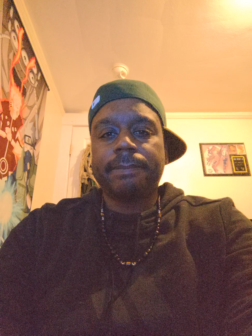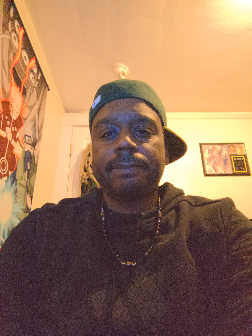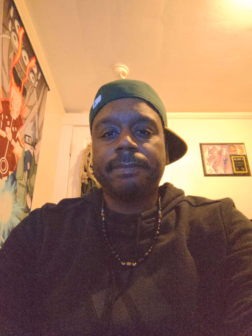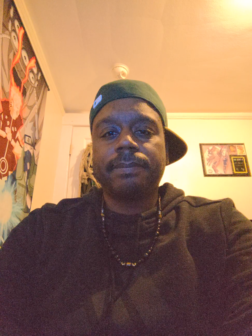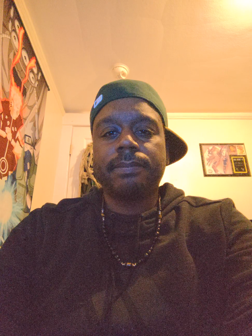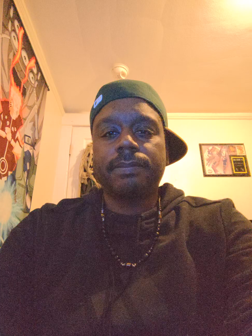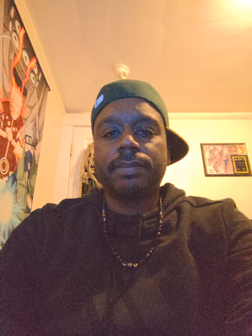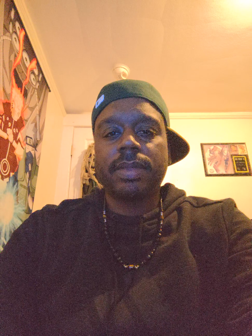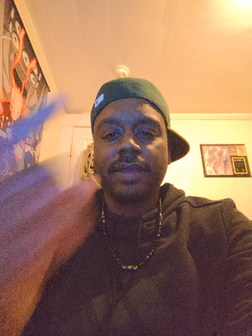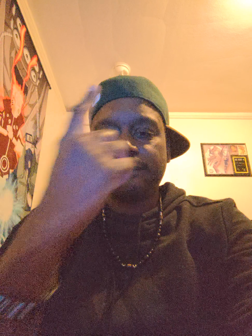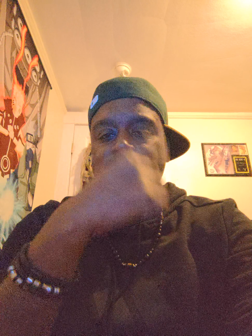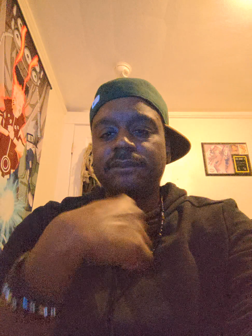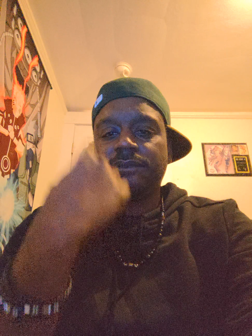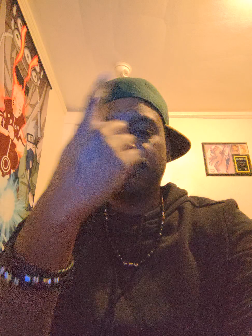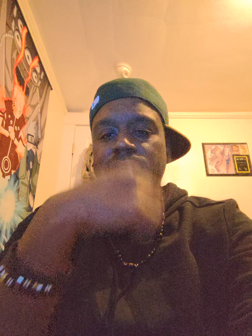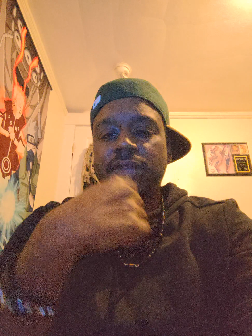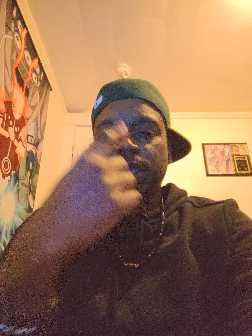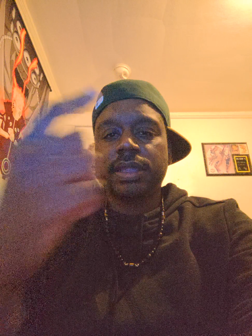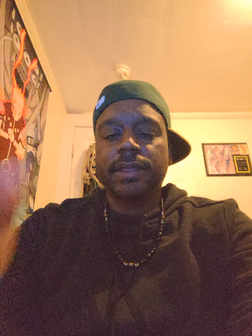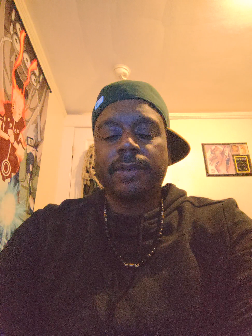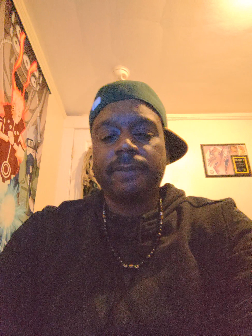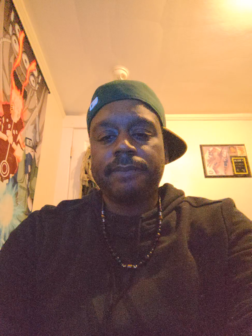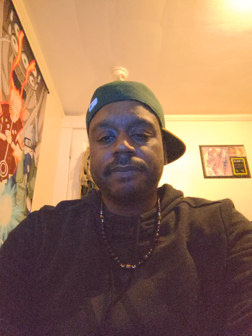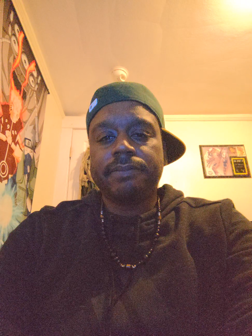face